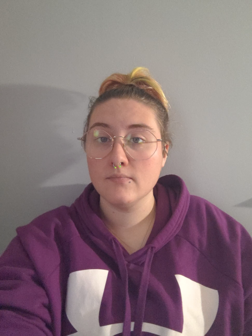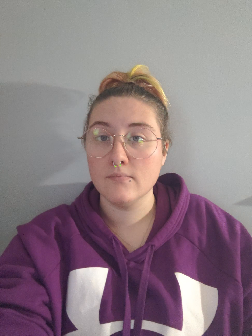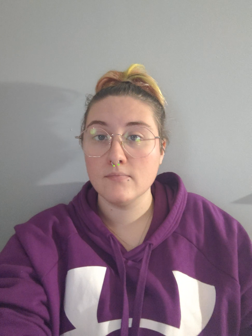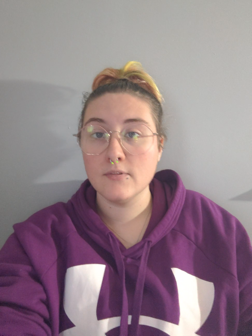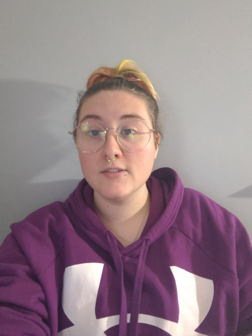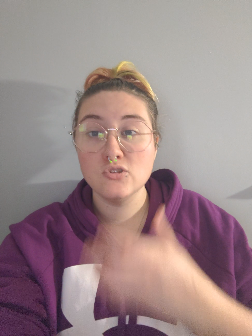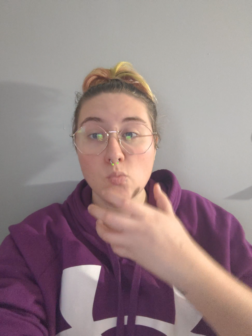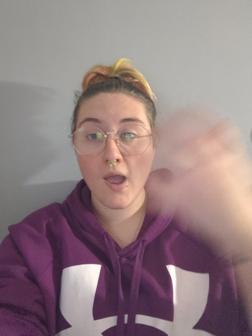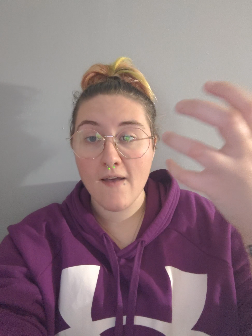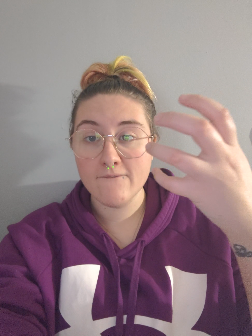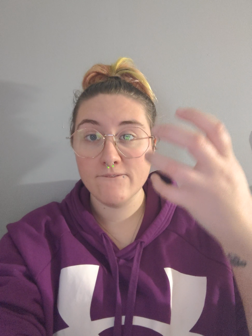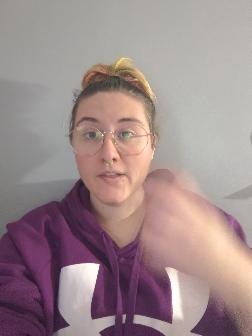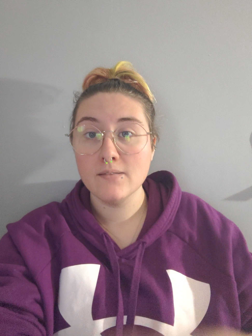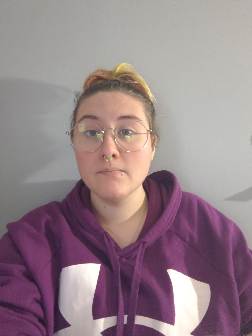giraffe